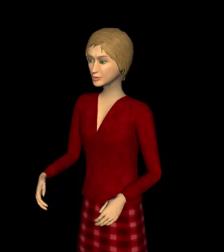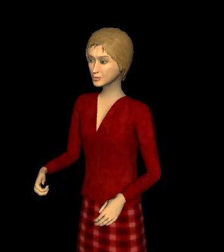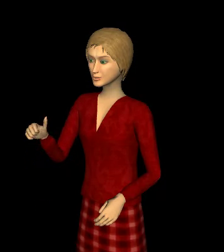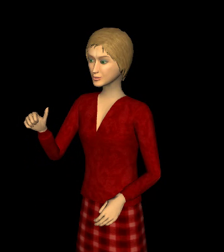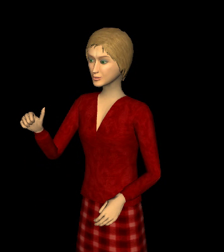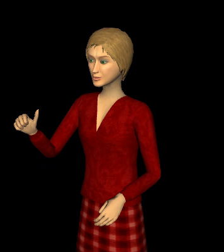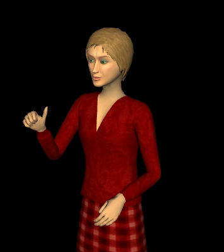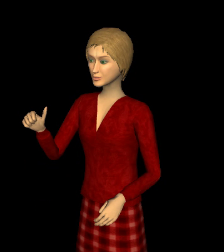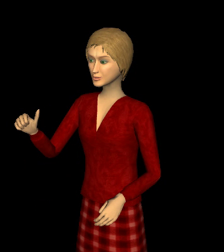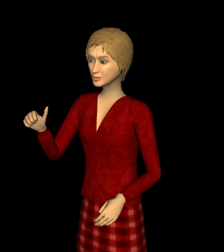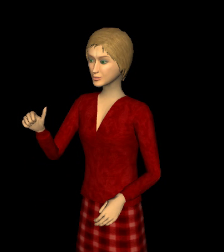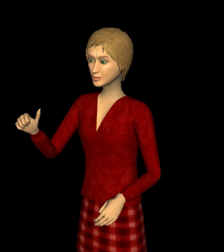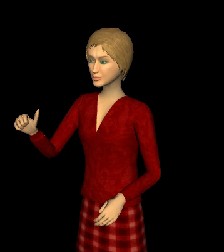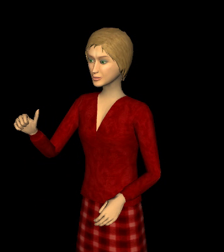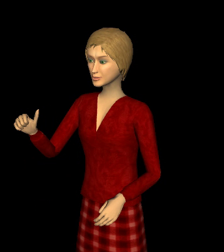جرس